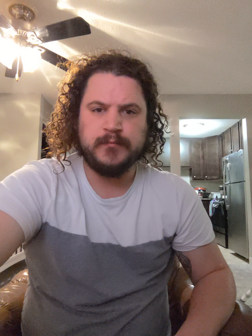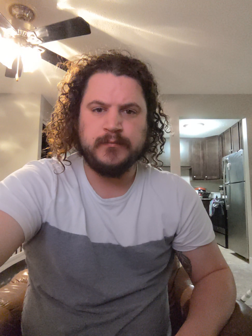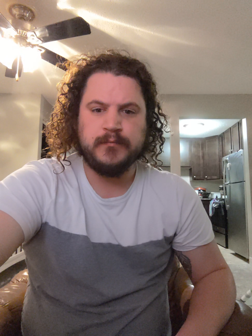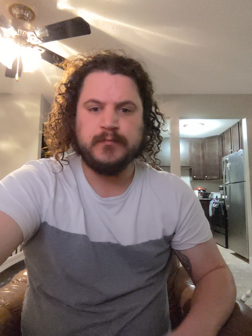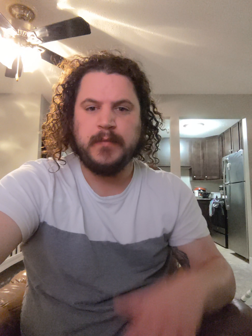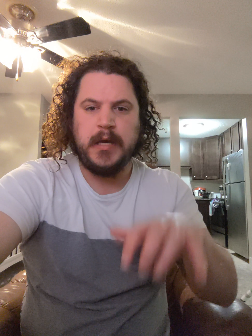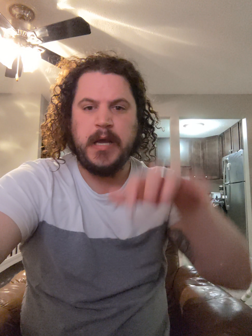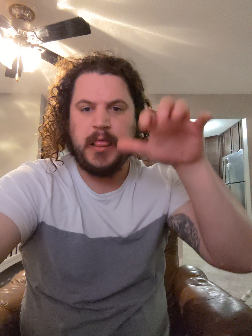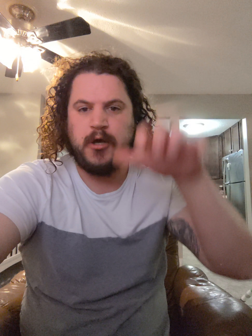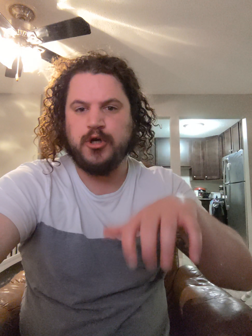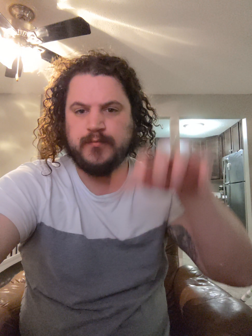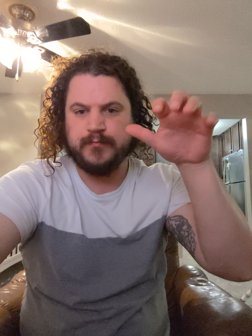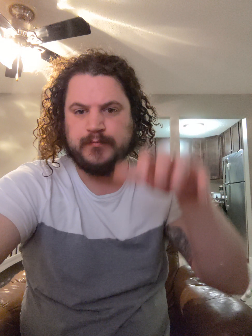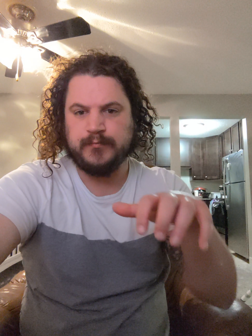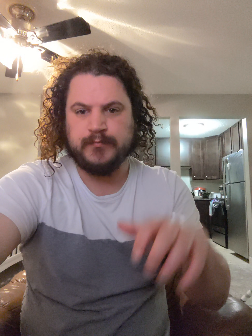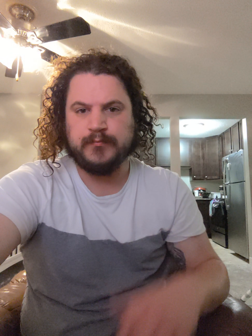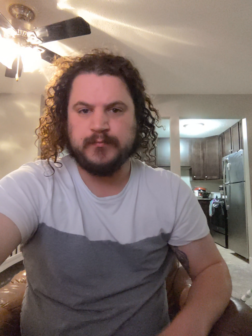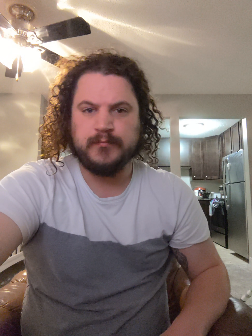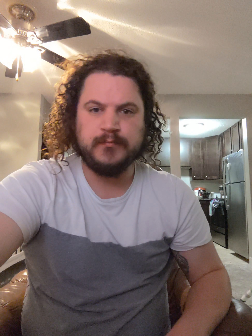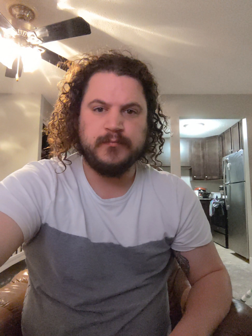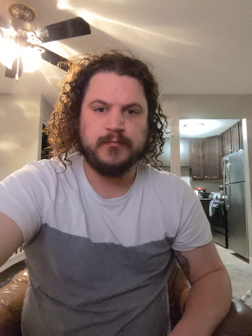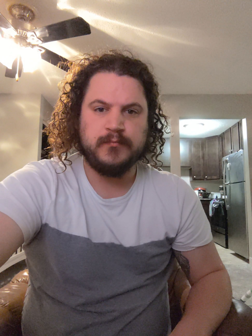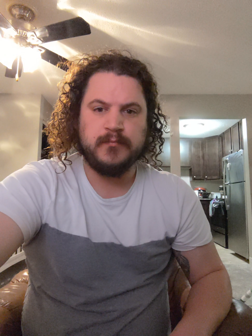alligator